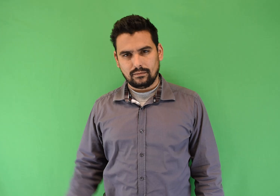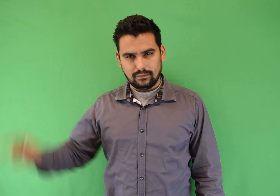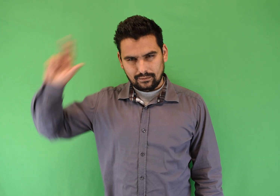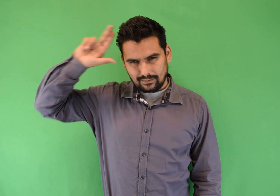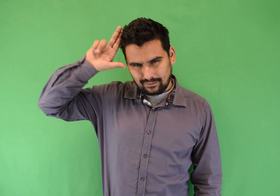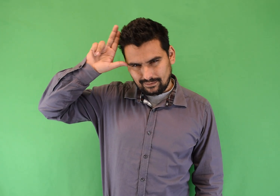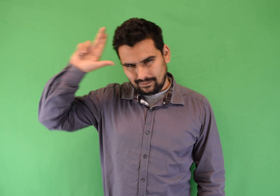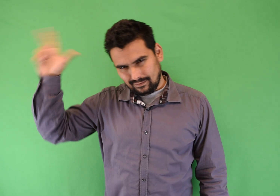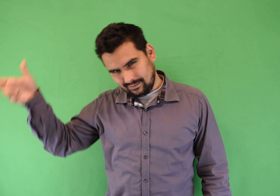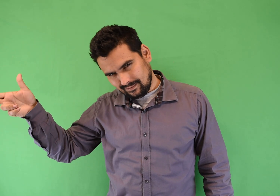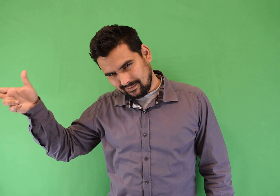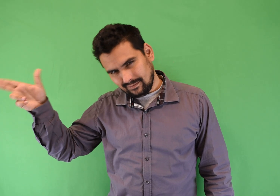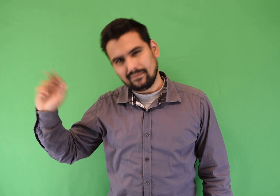hola